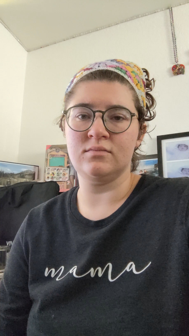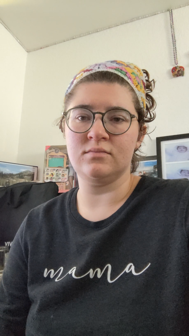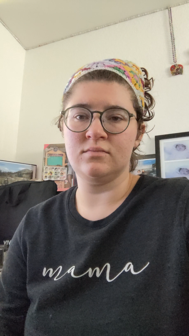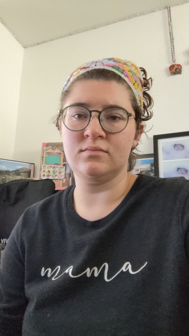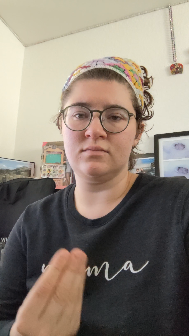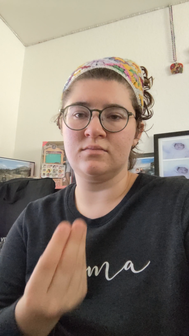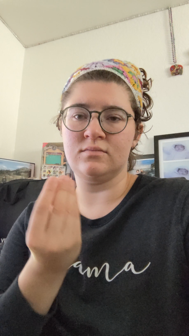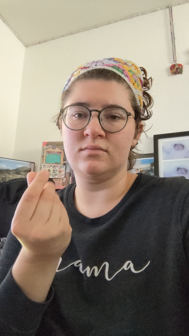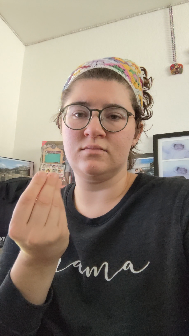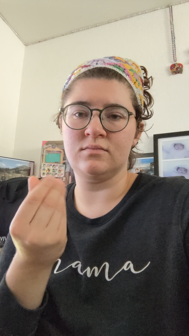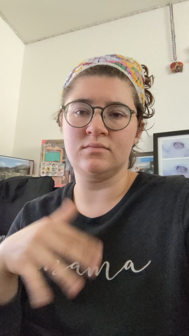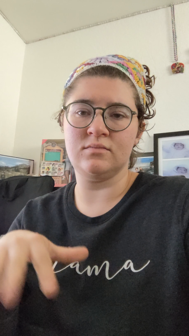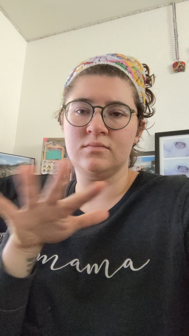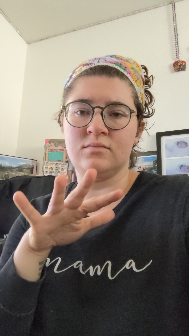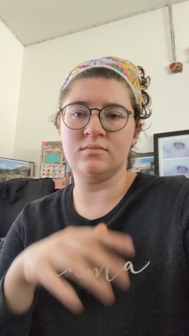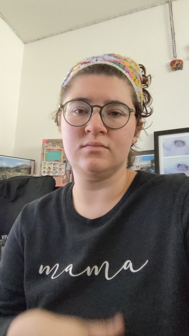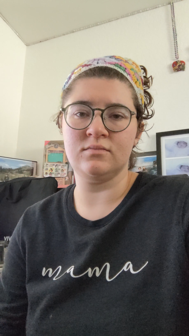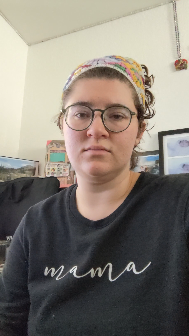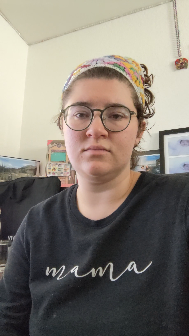garden